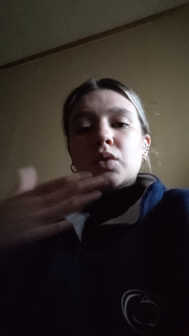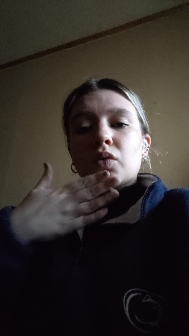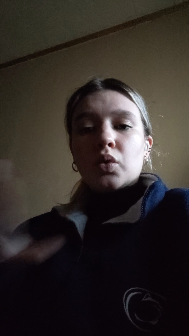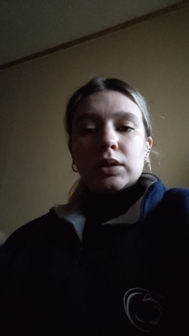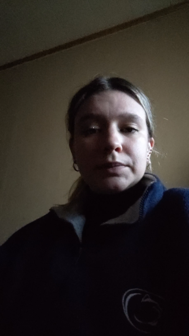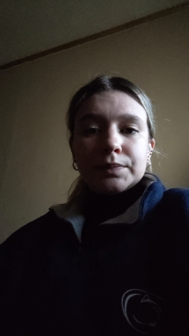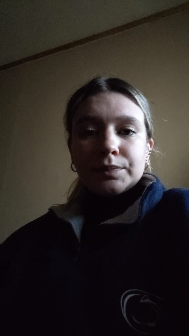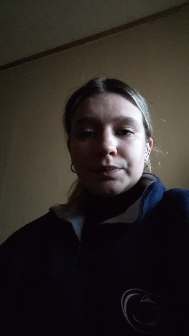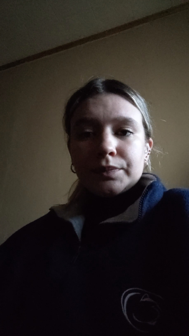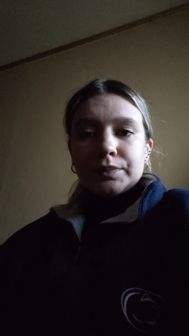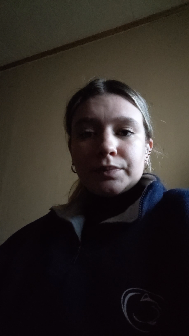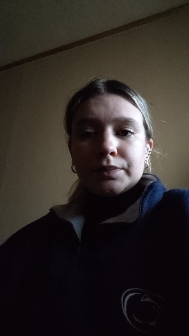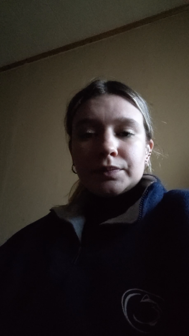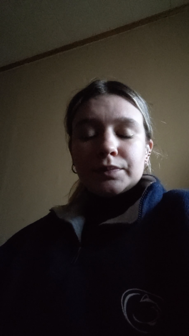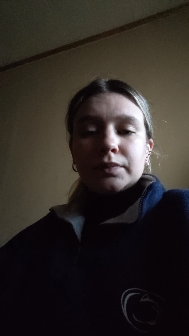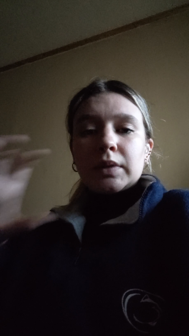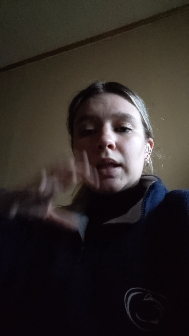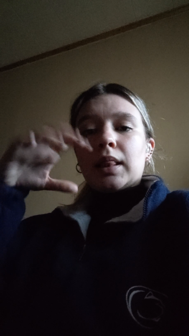climb